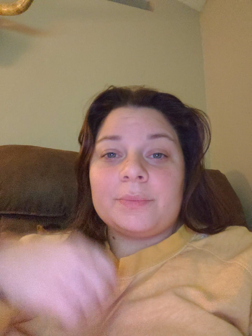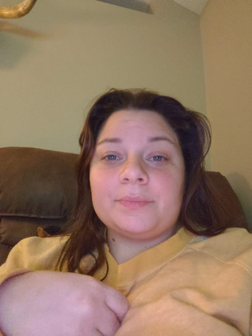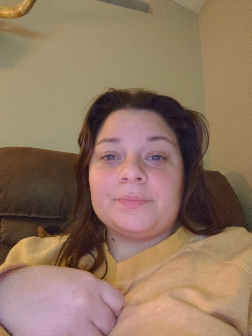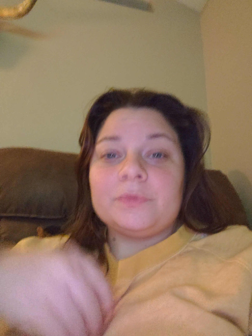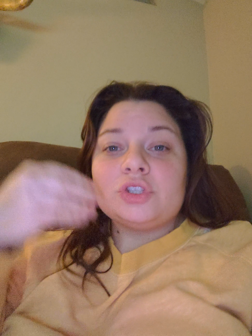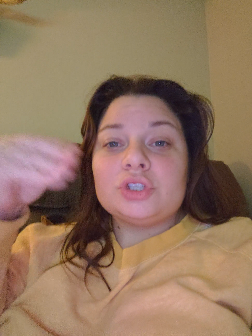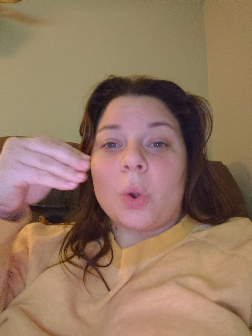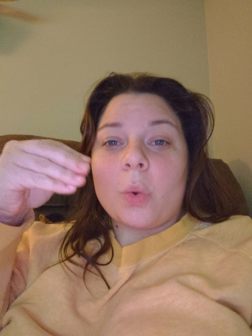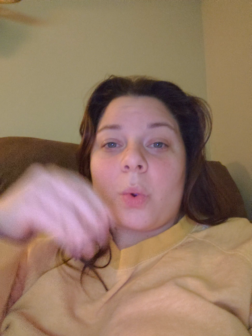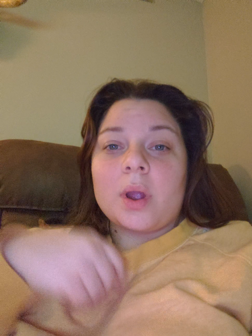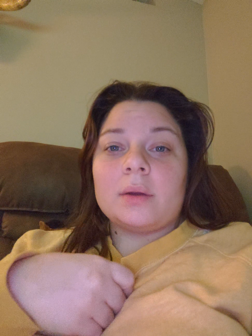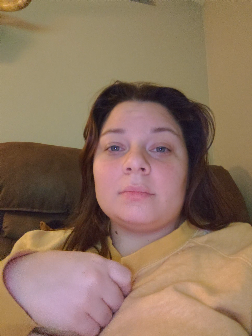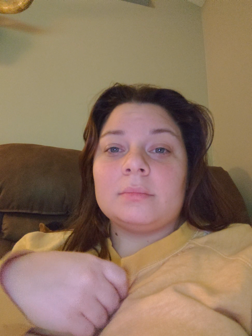store